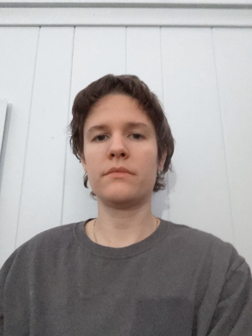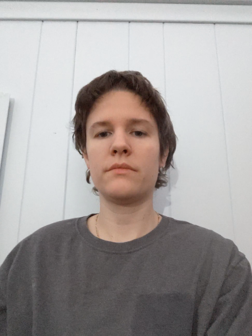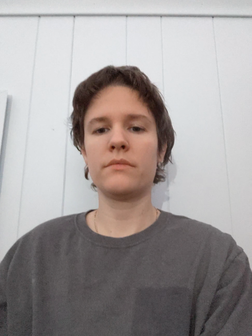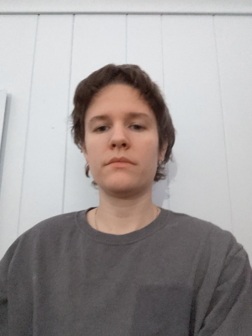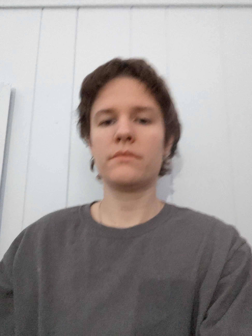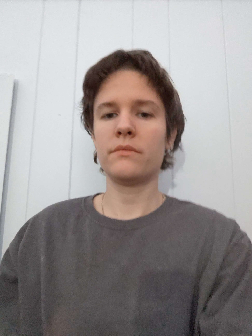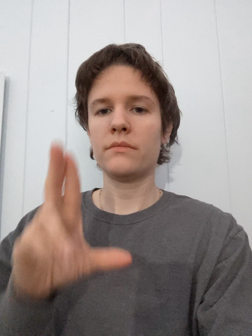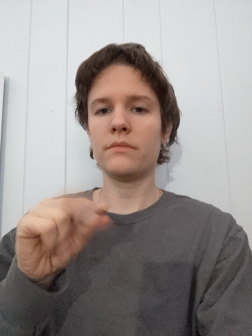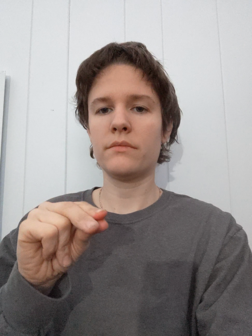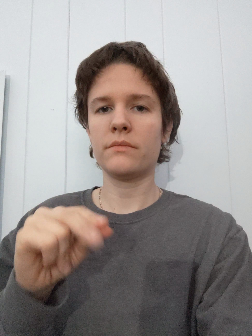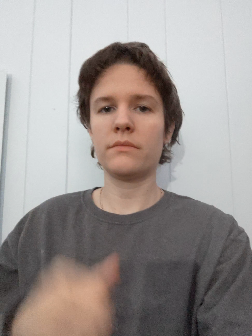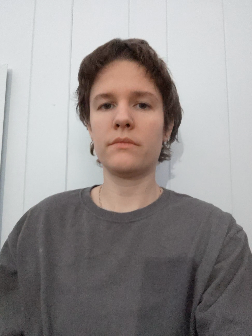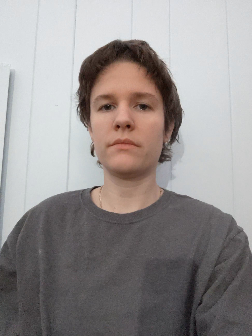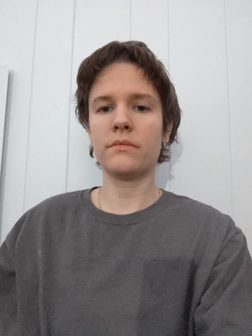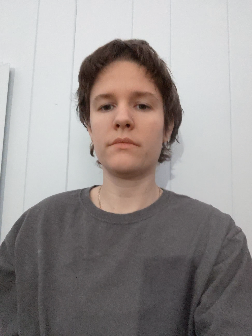no